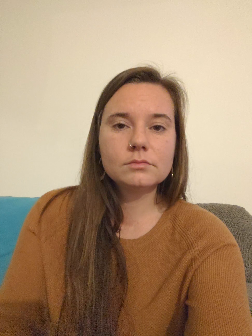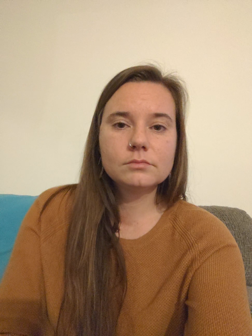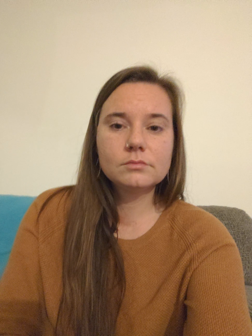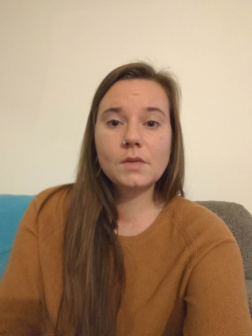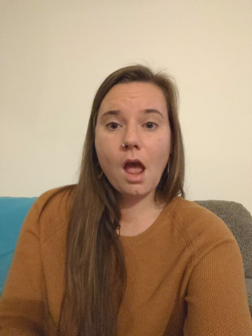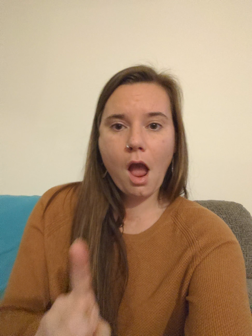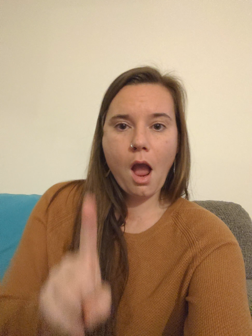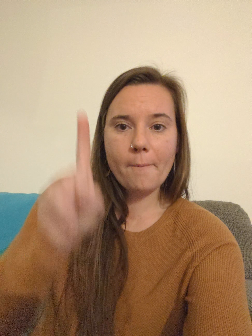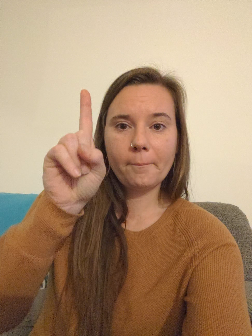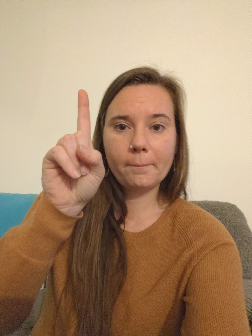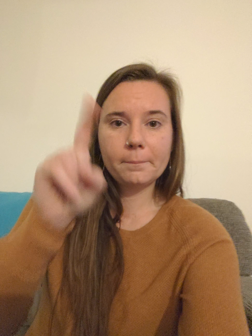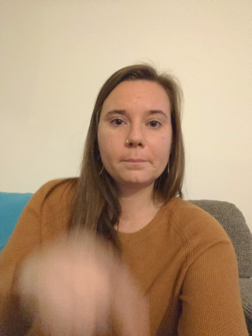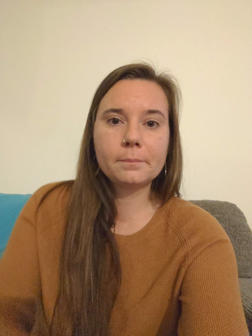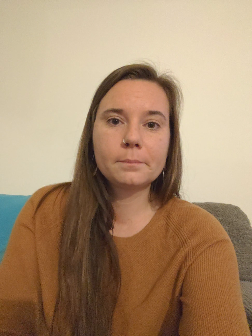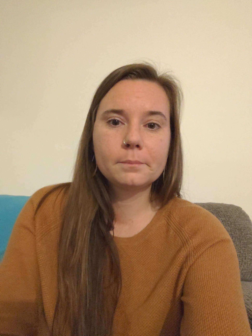up